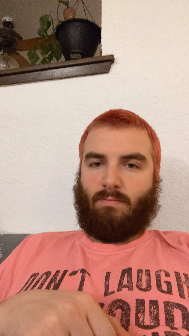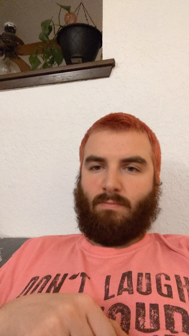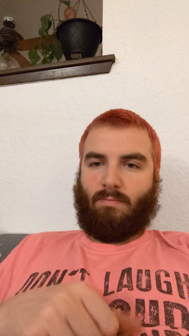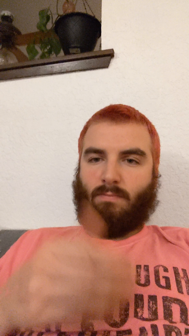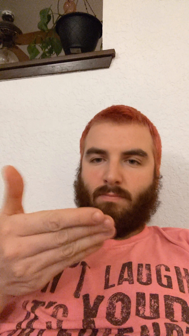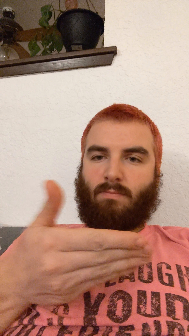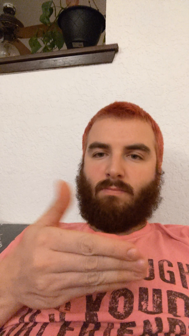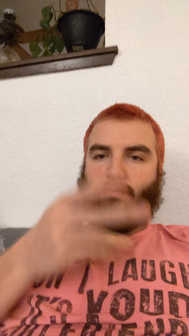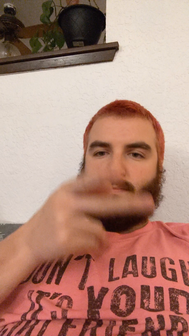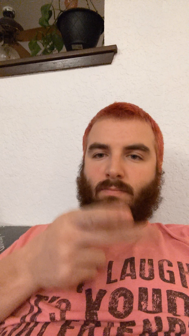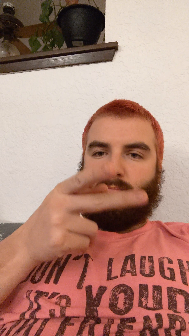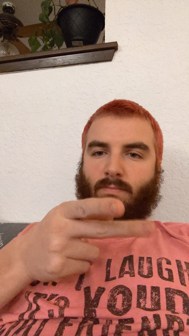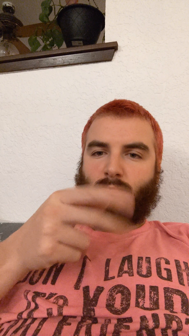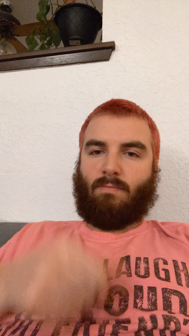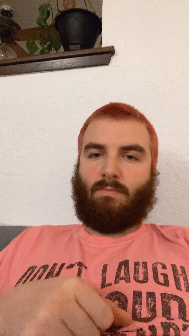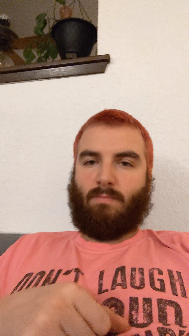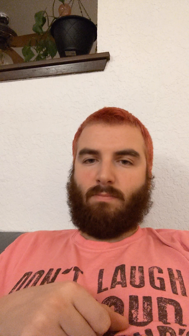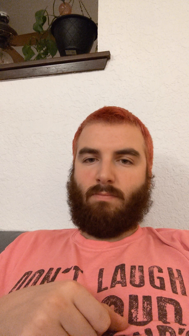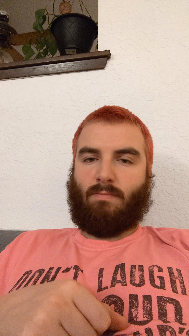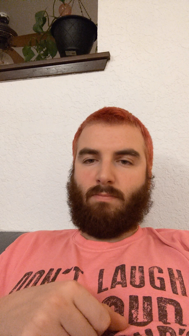babysitter